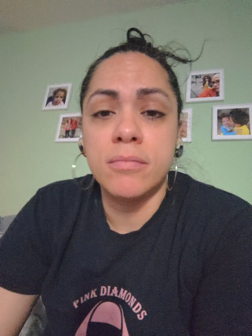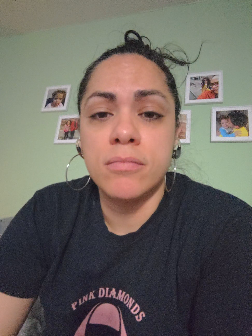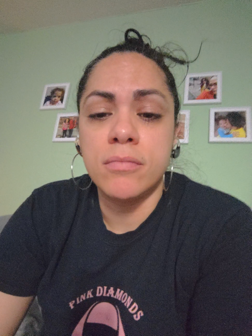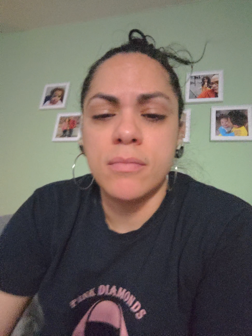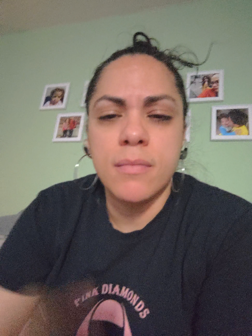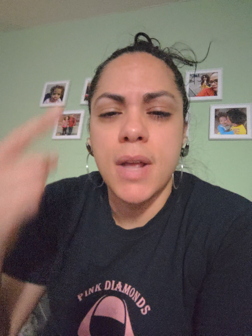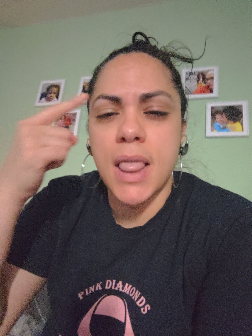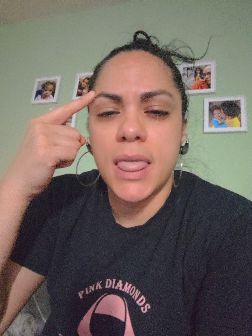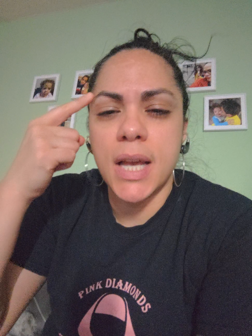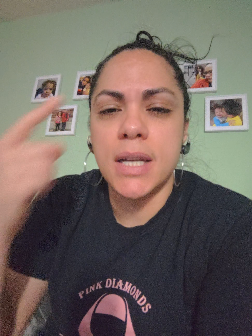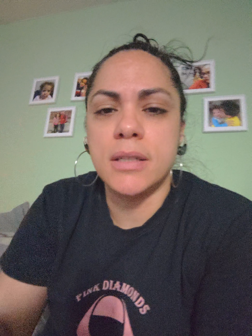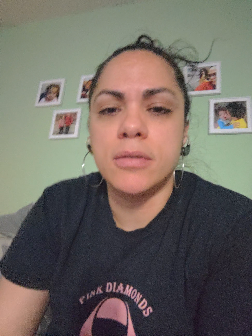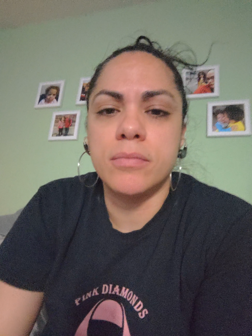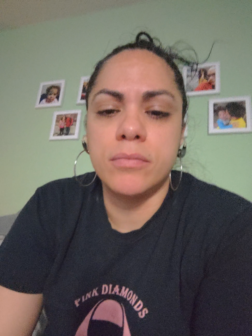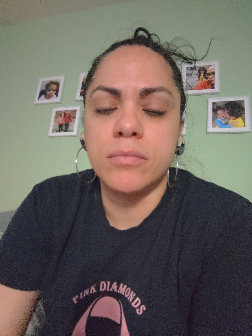think